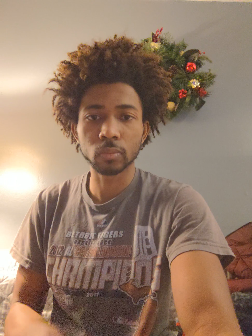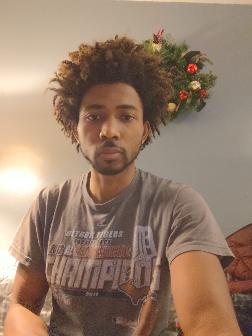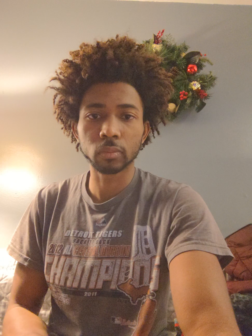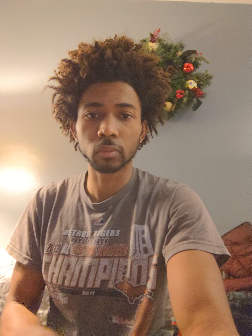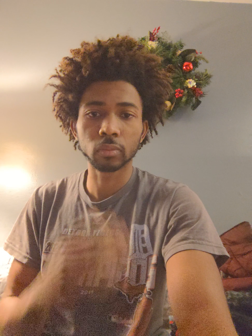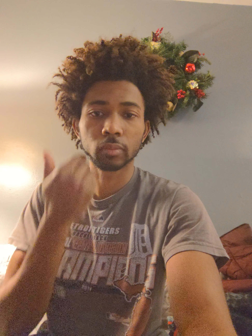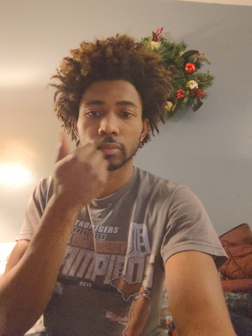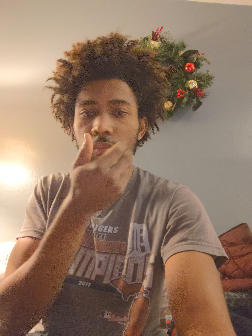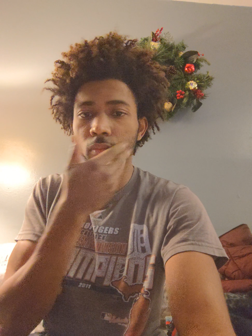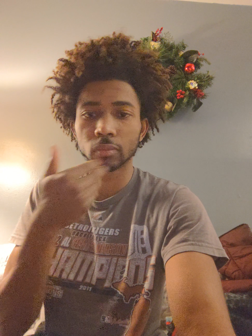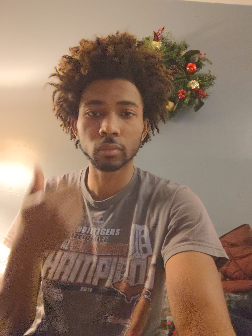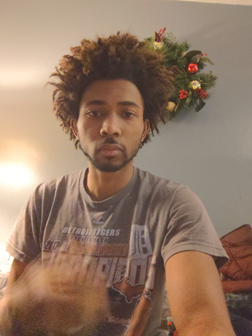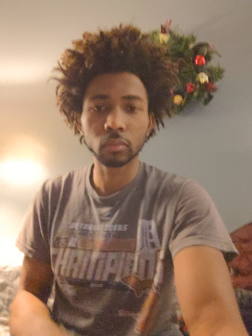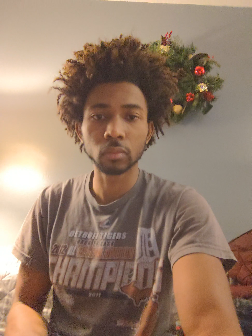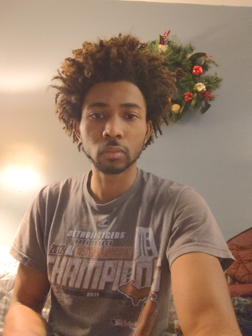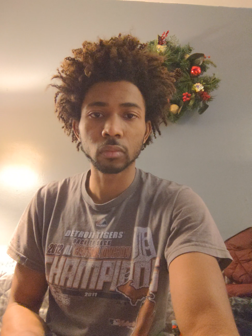napkin